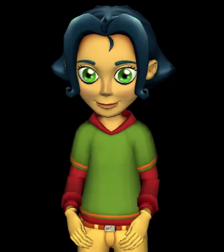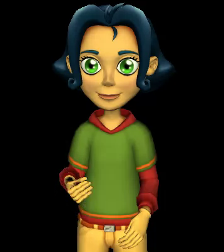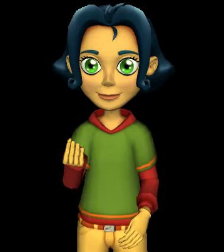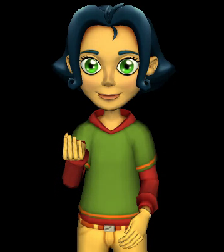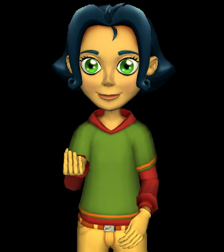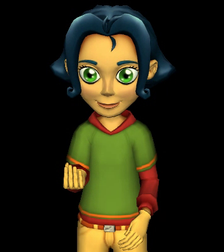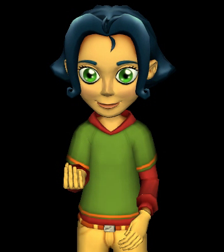طفل